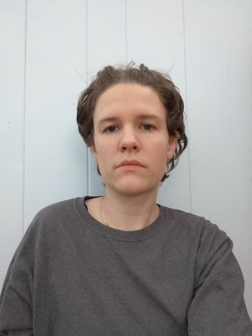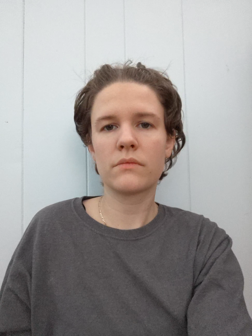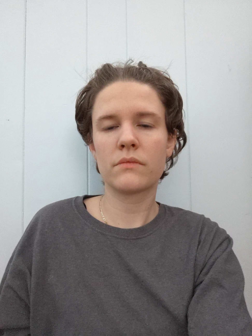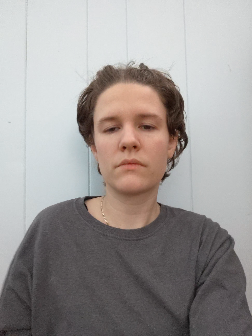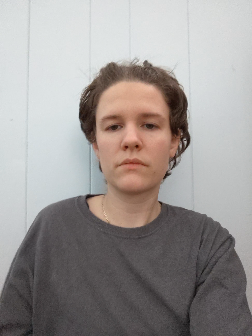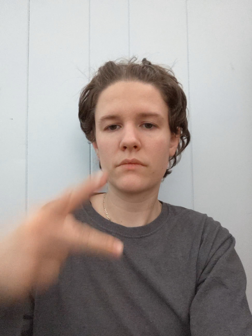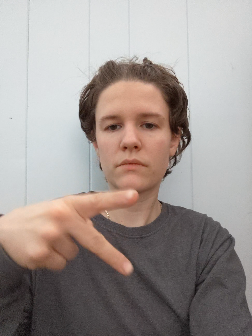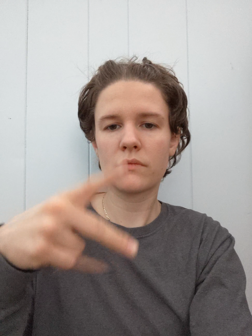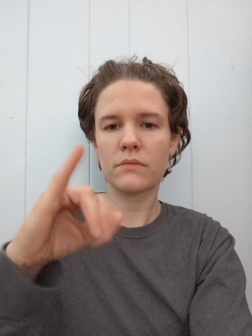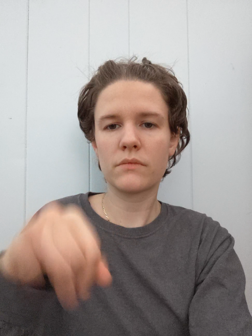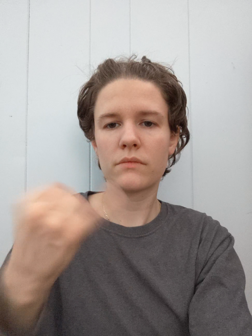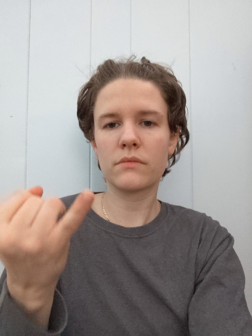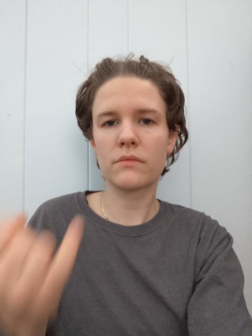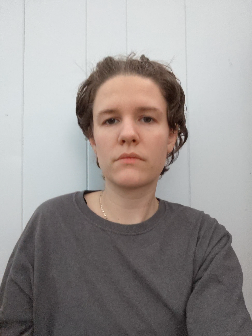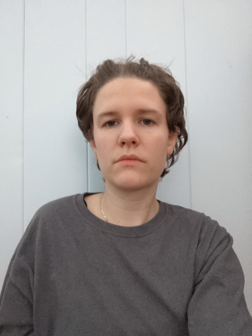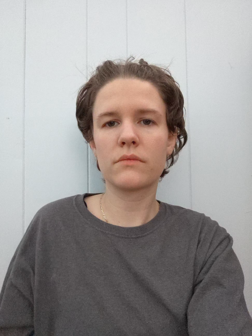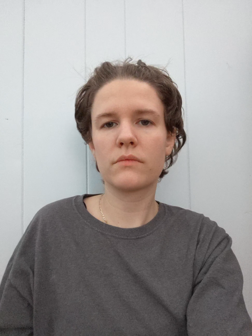pajamas